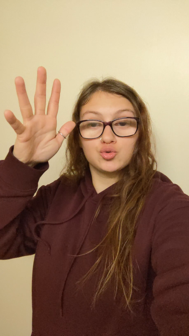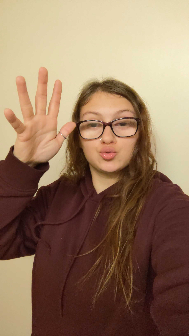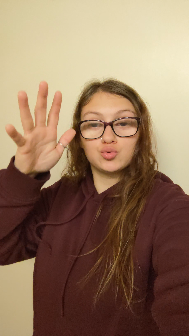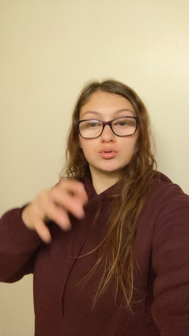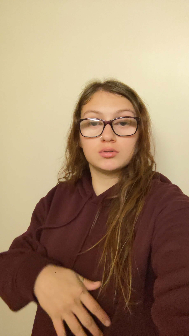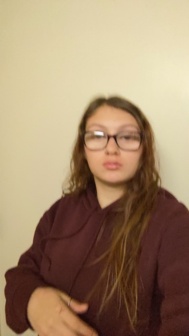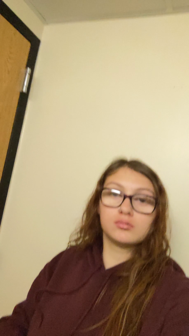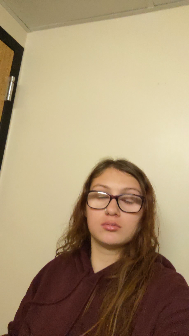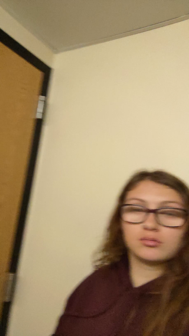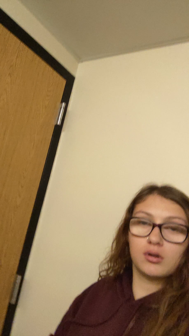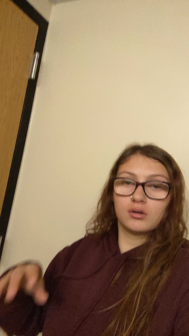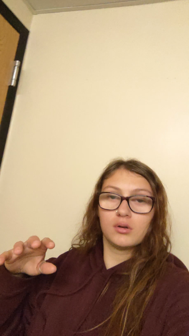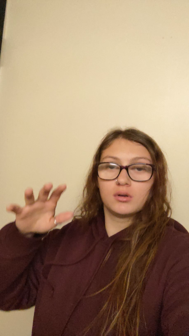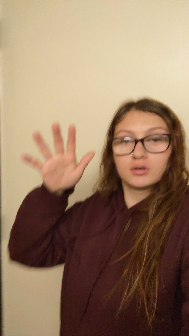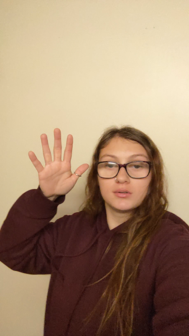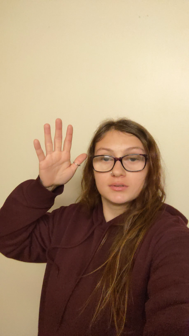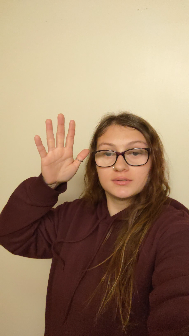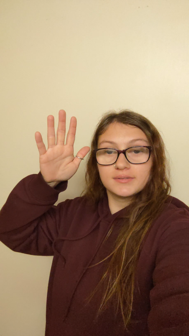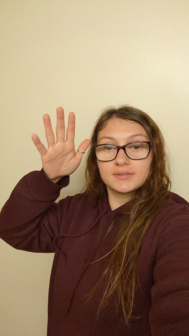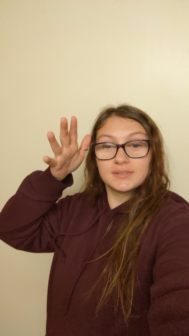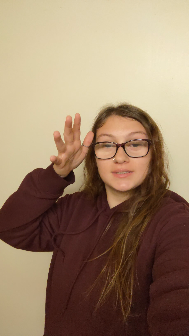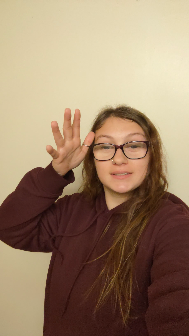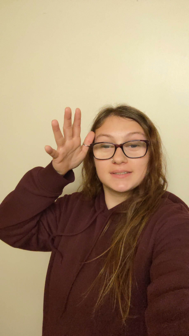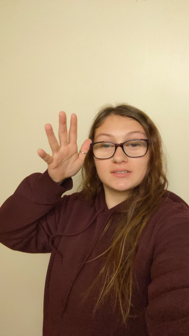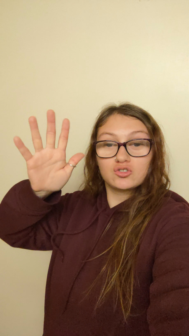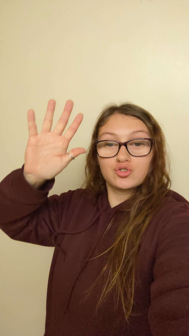deer